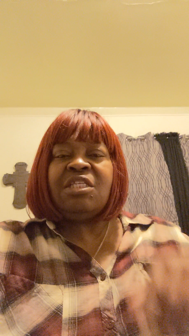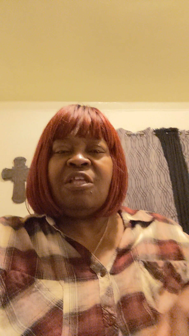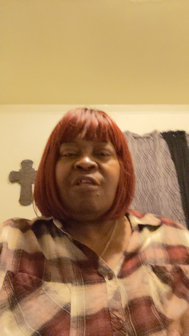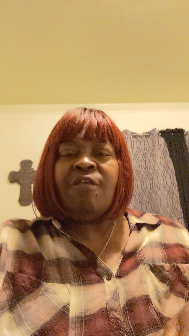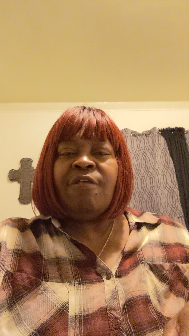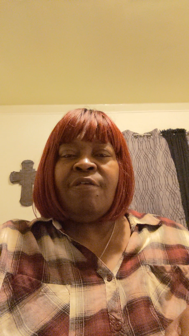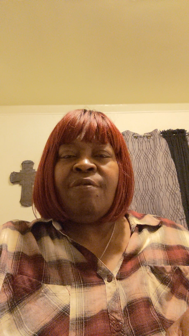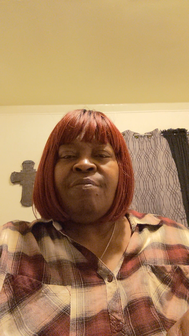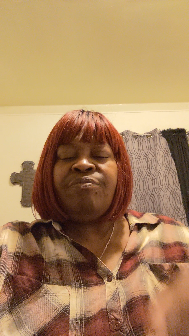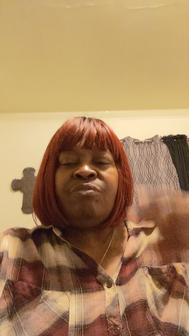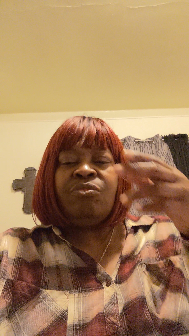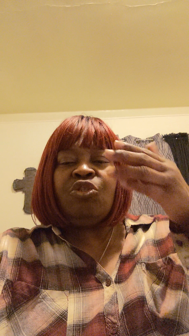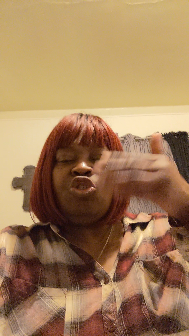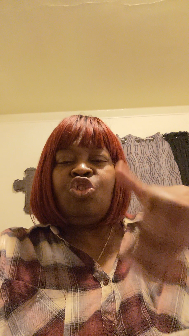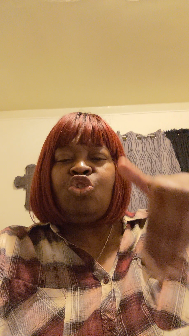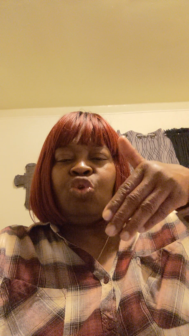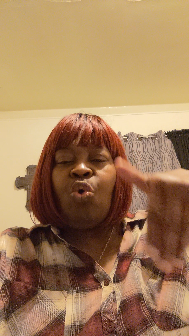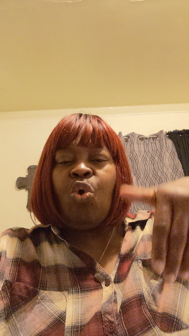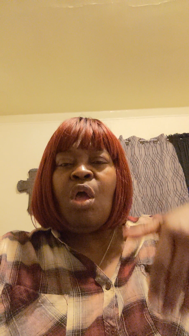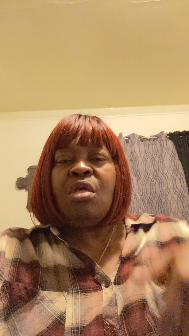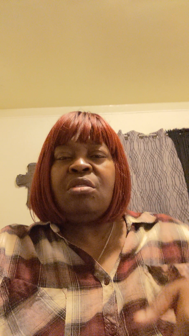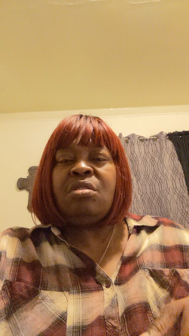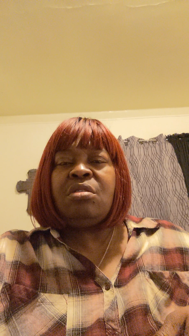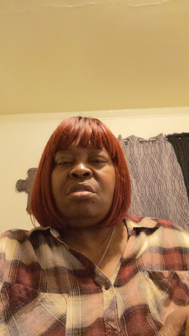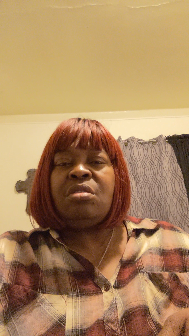shorts